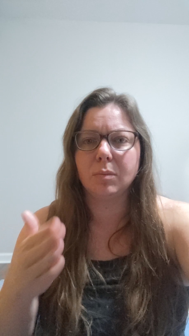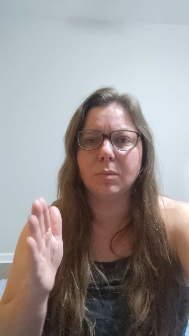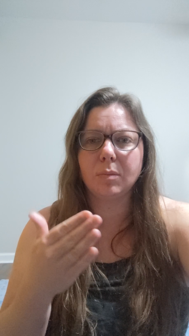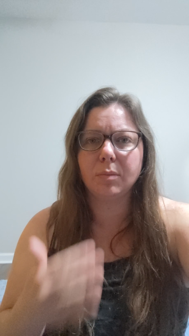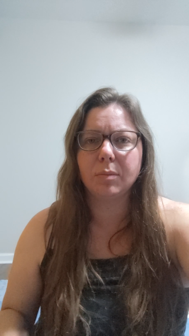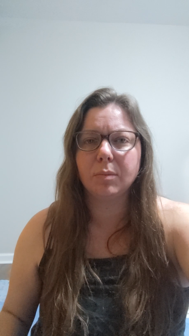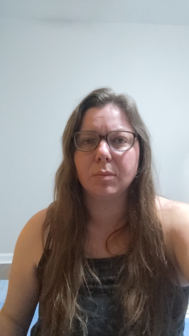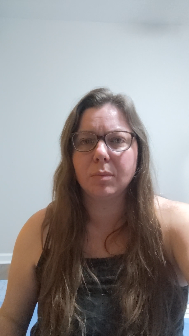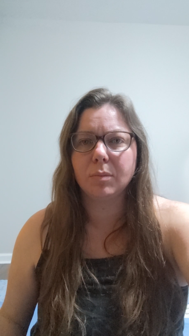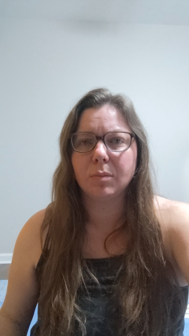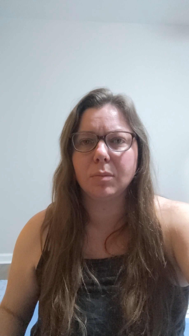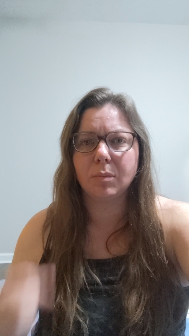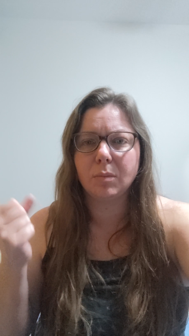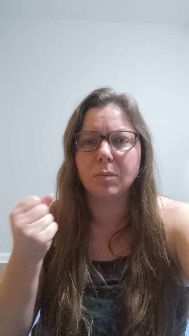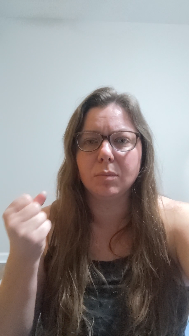hold